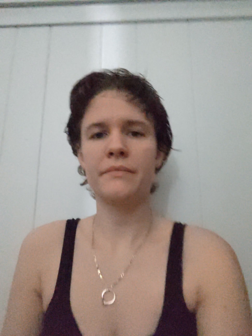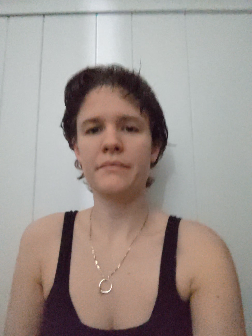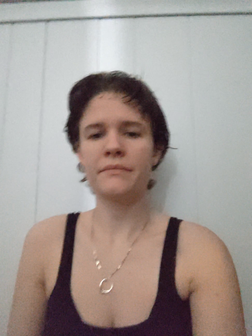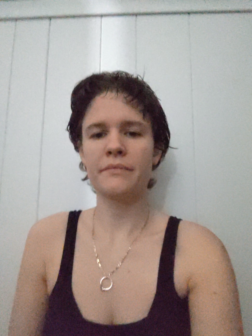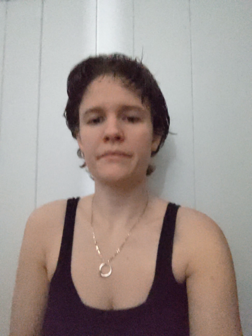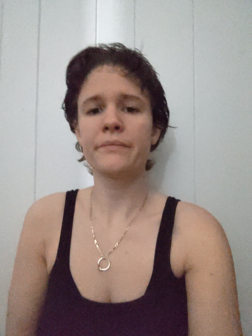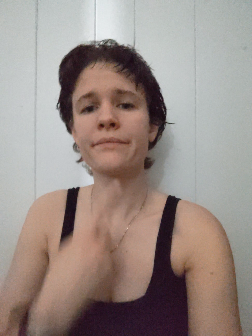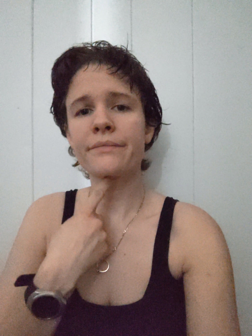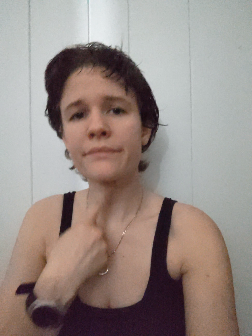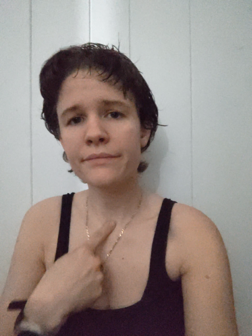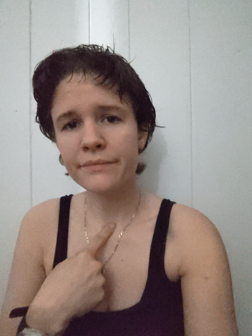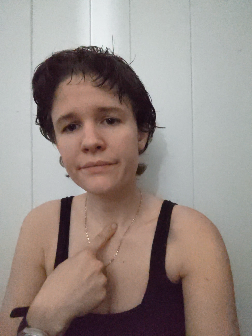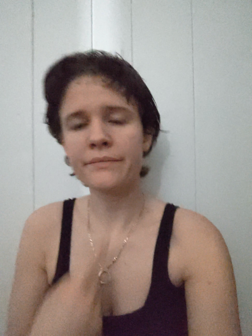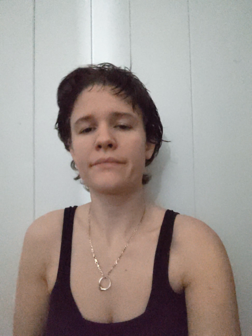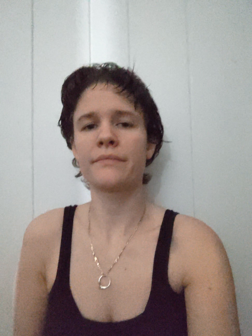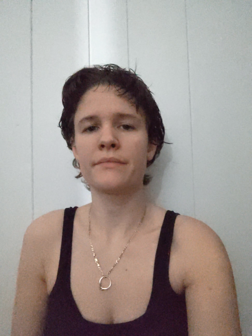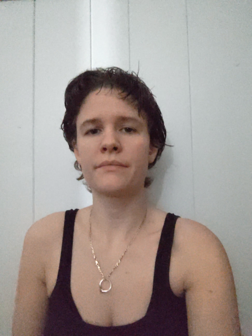thirsty